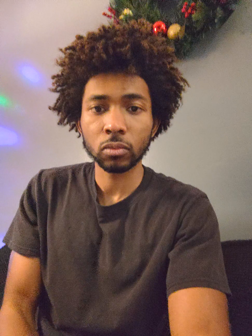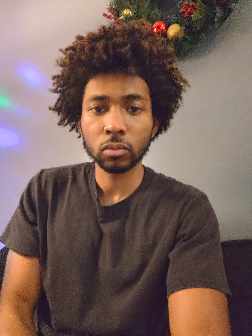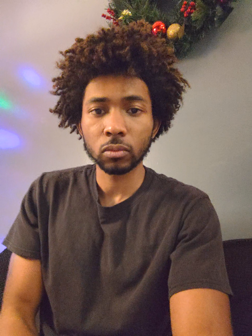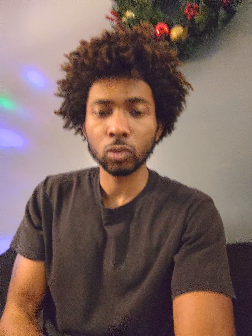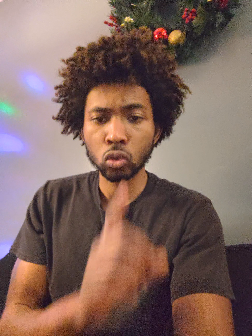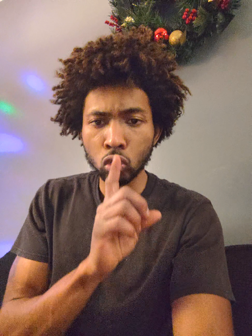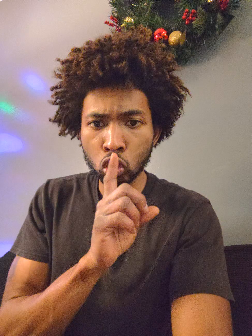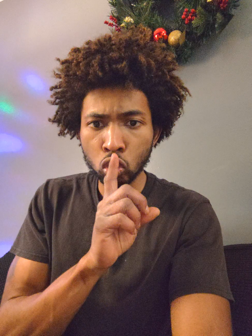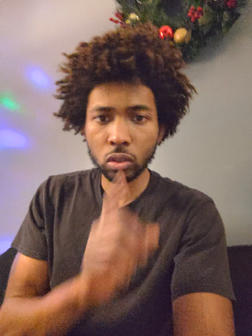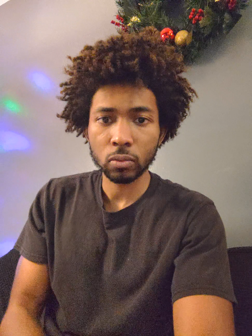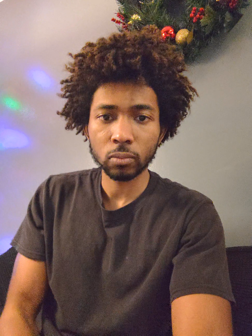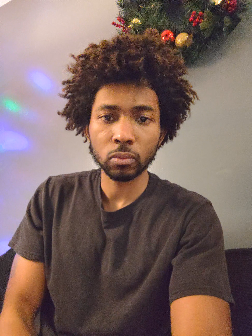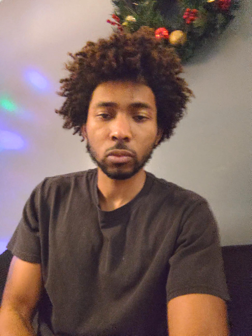shhh